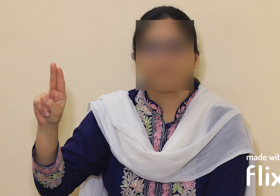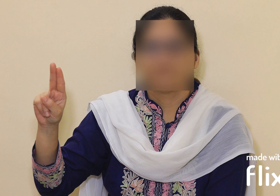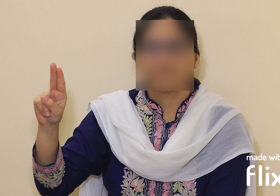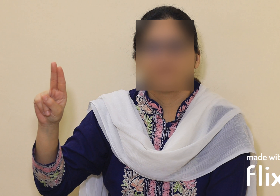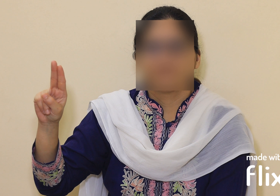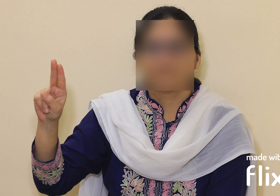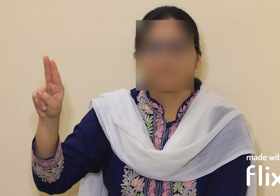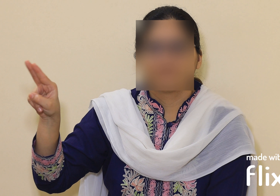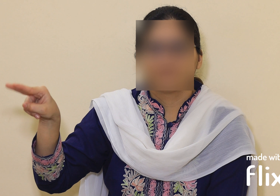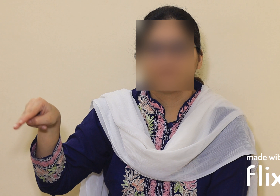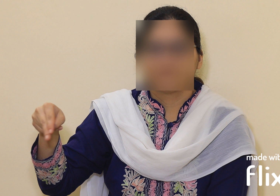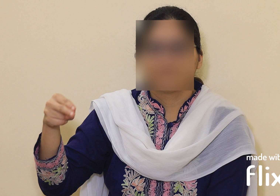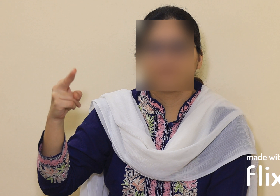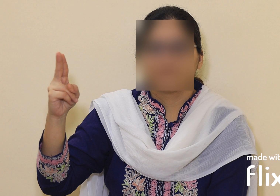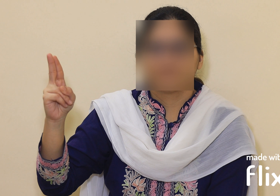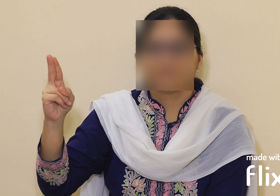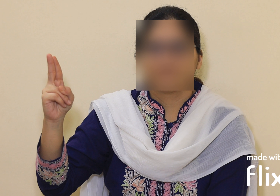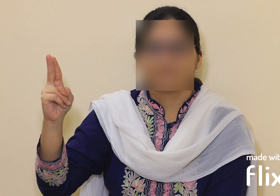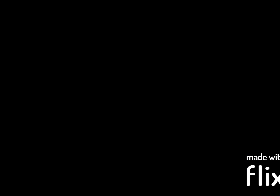ہ